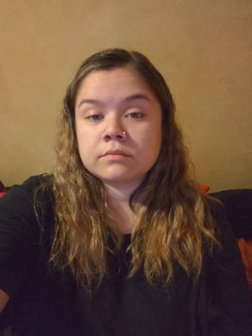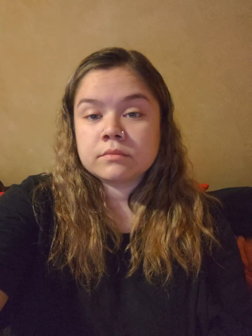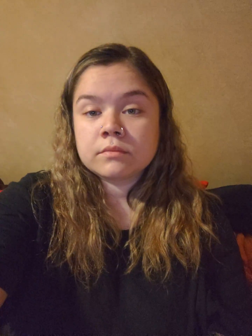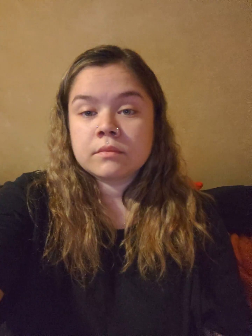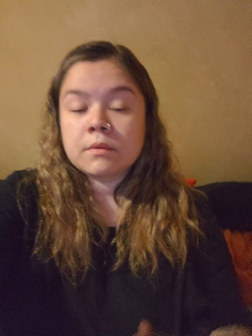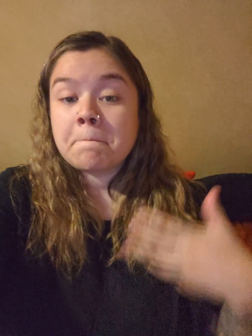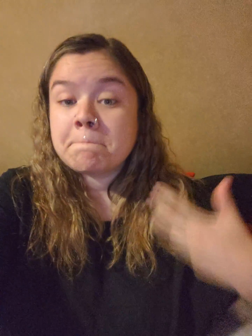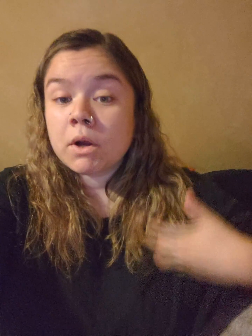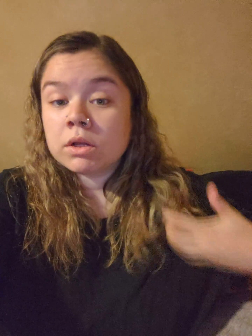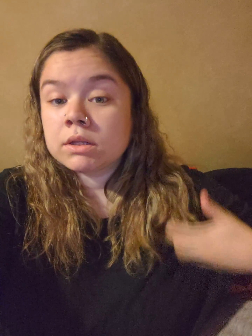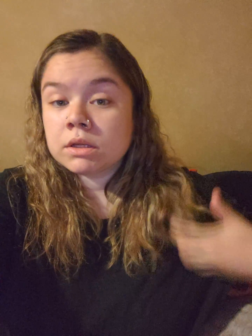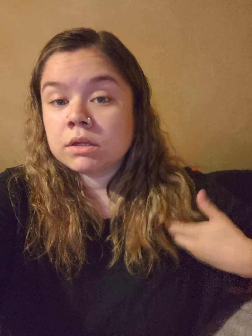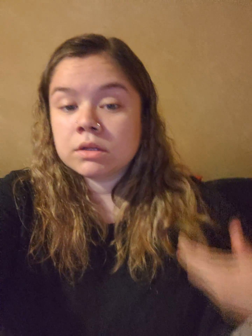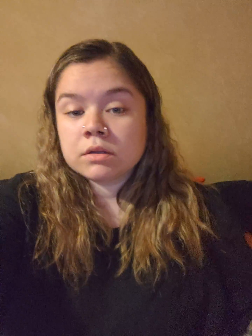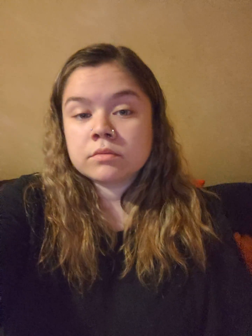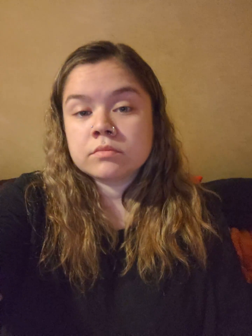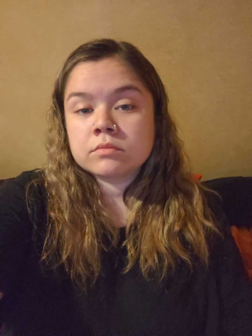monkey